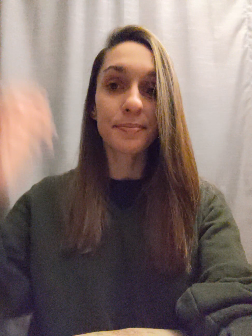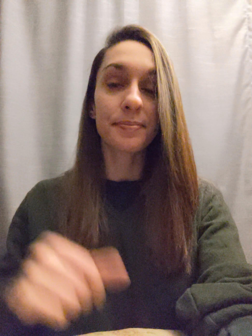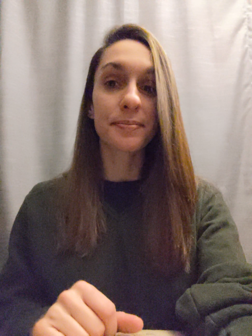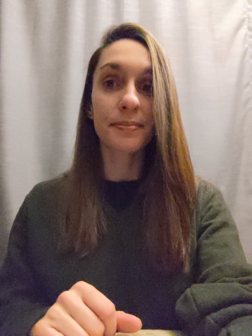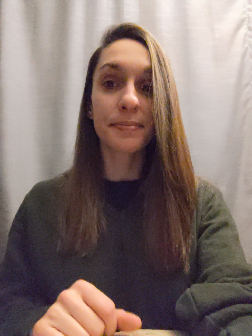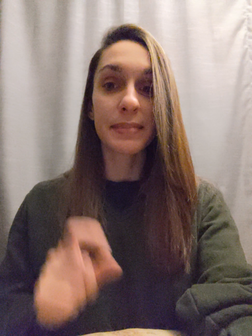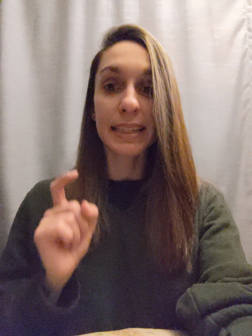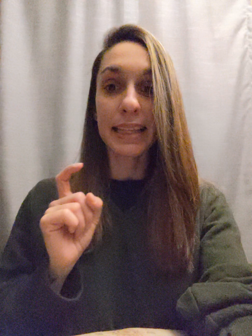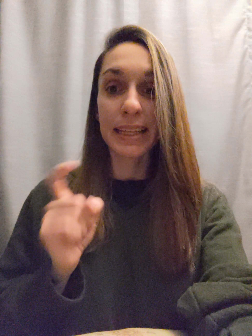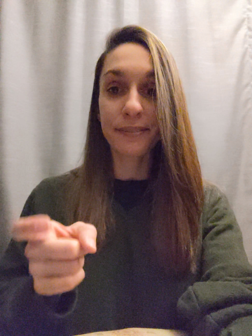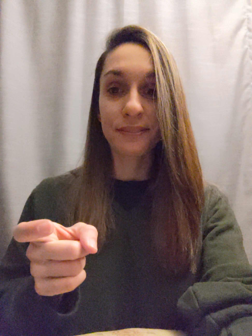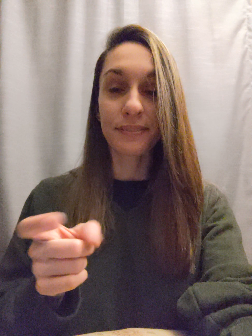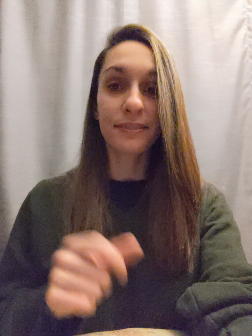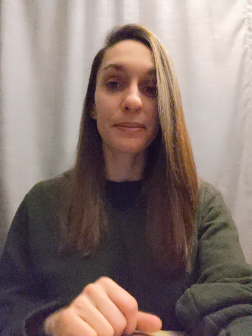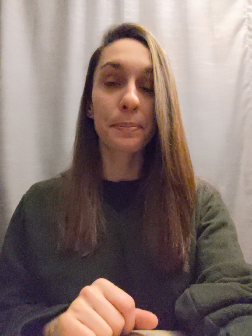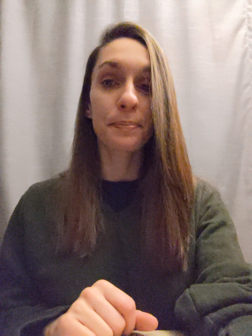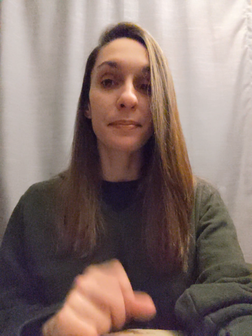gift